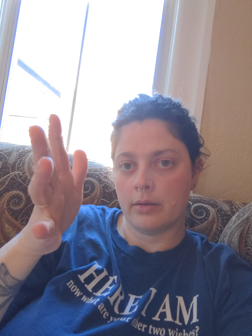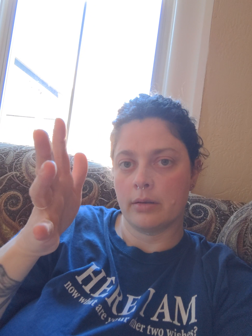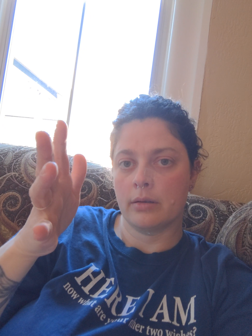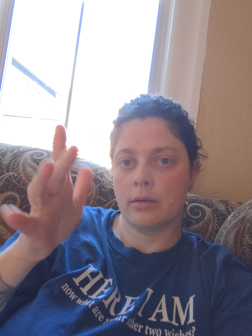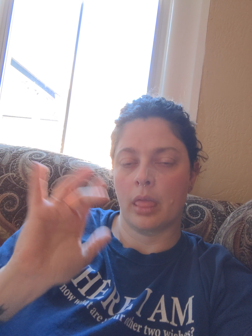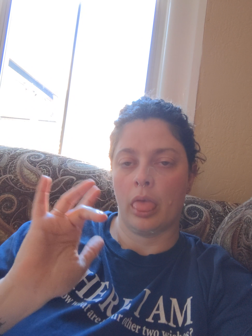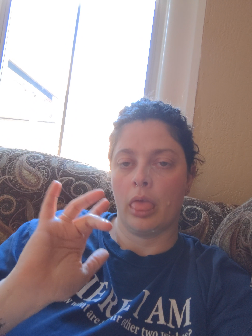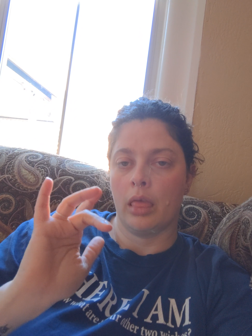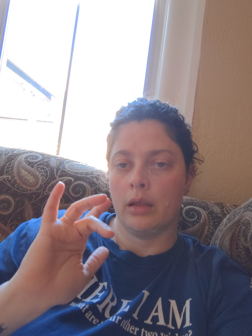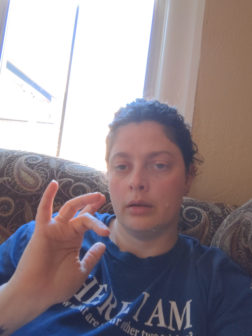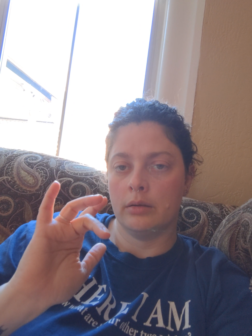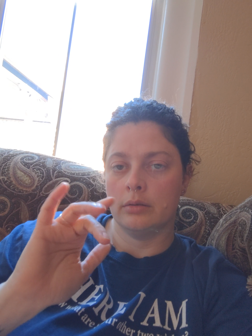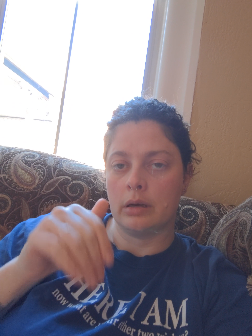yucky